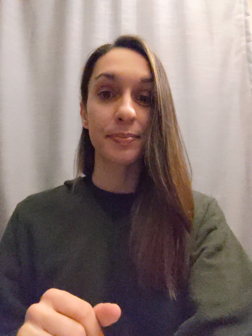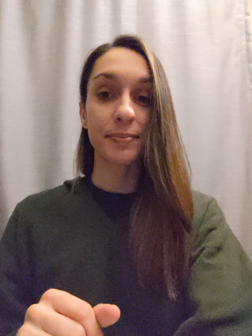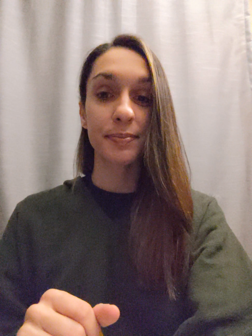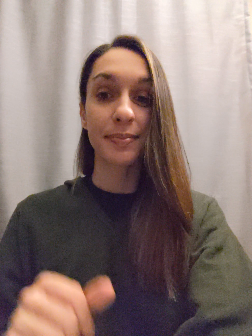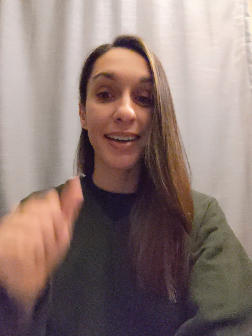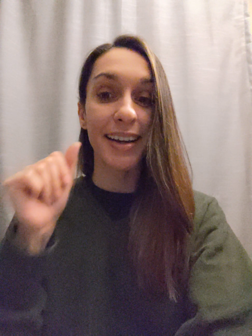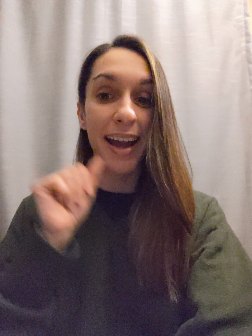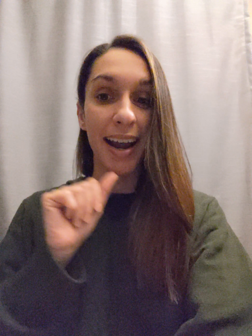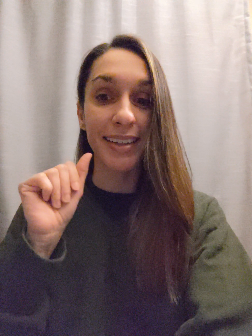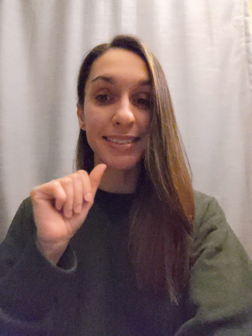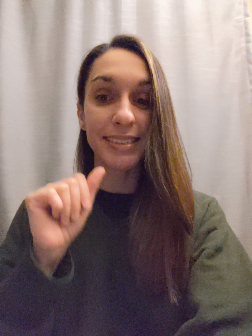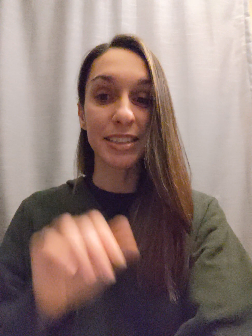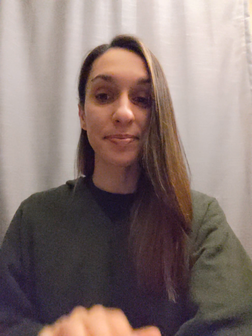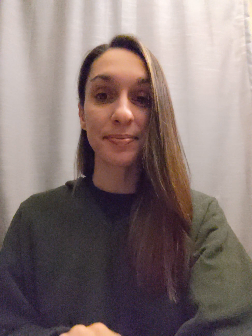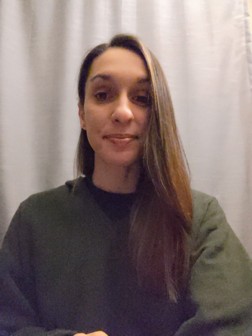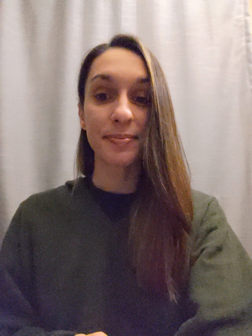aunt